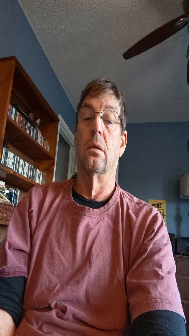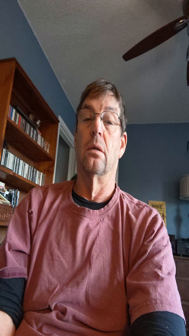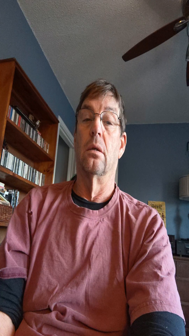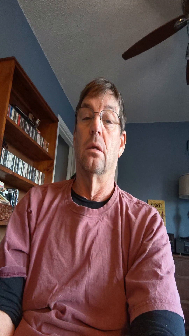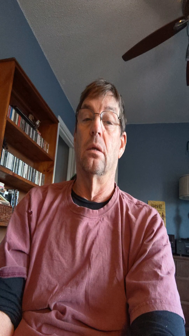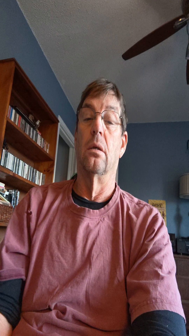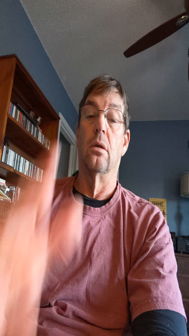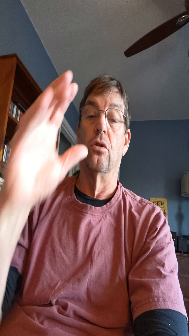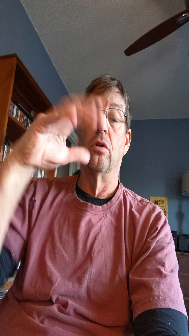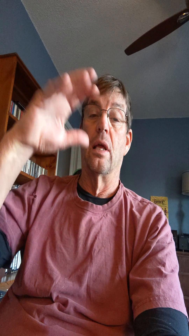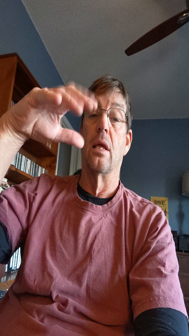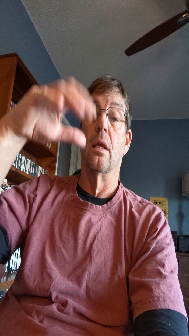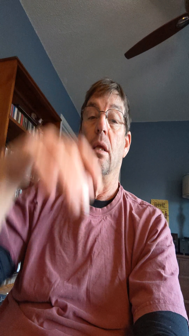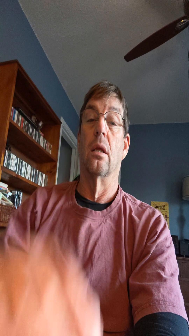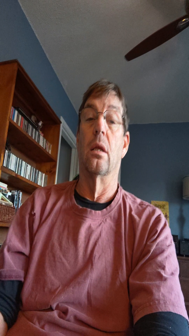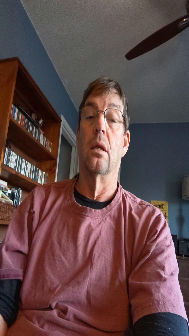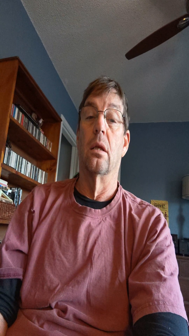rain